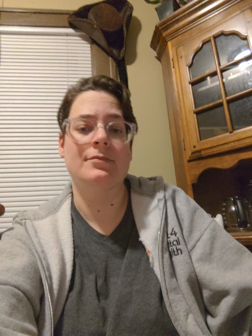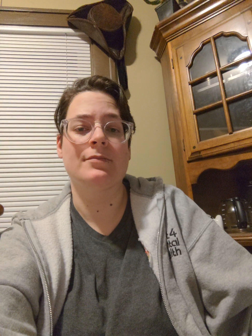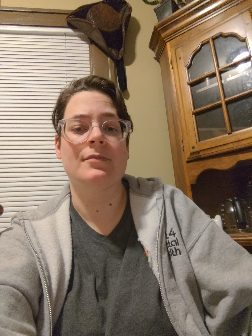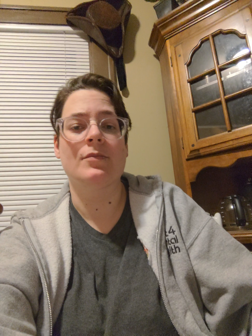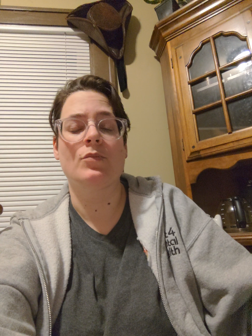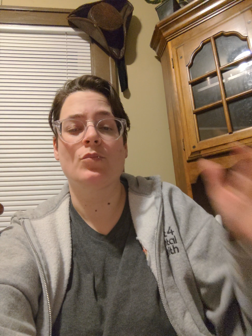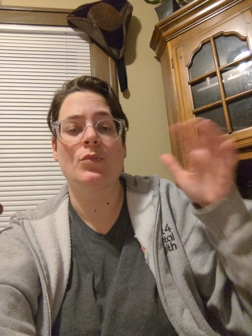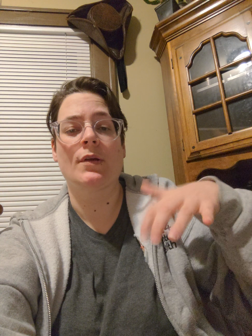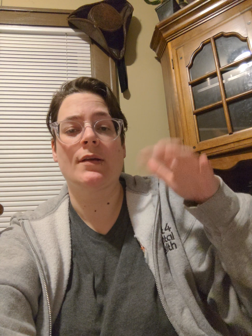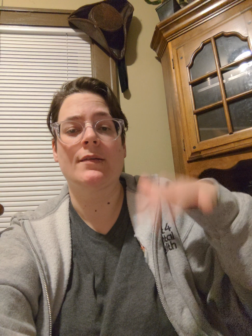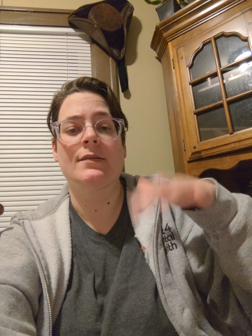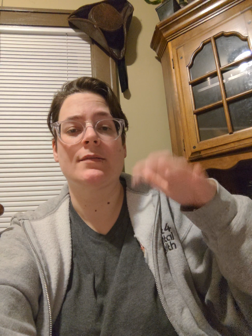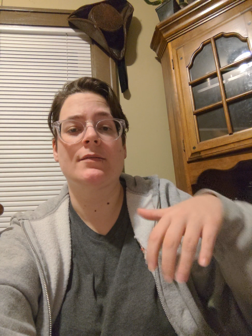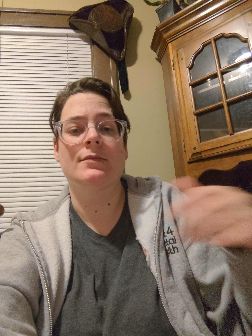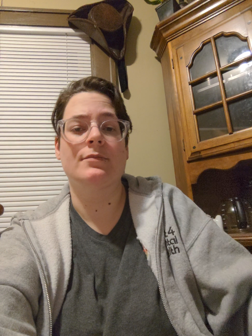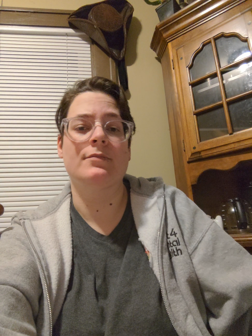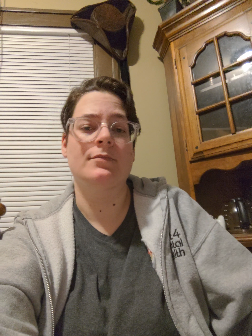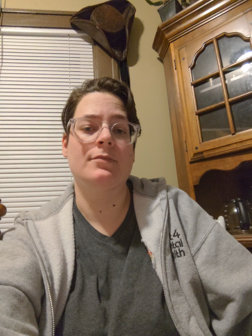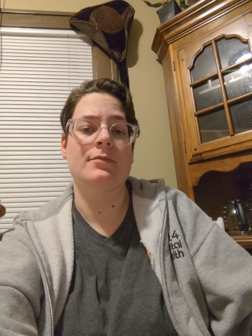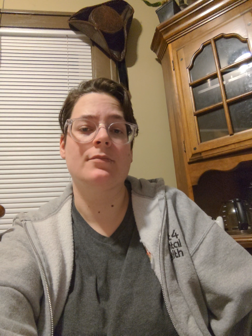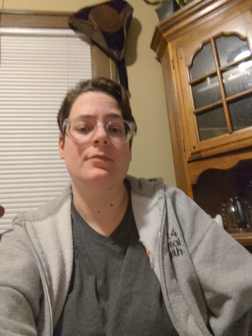rain